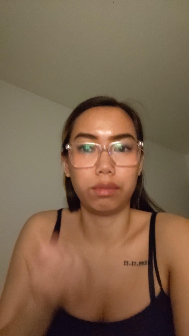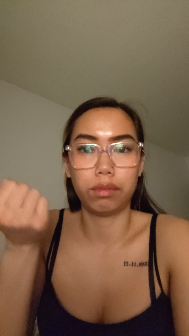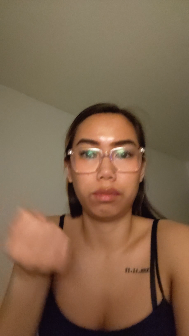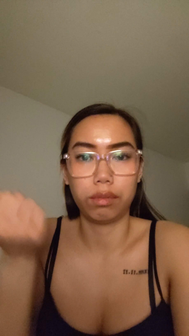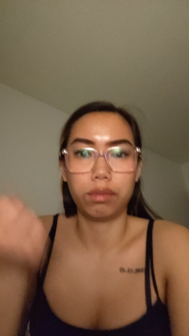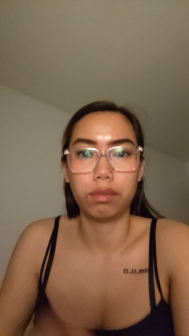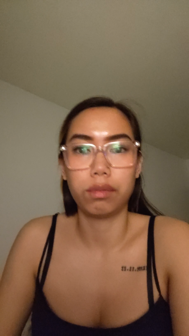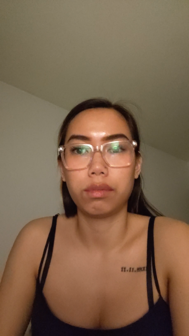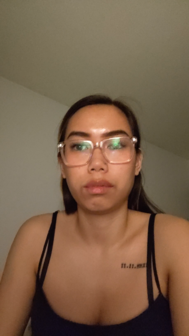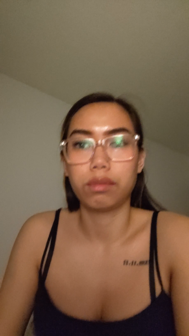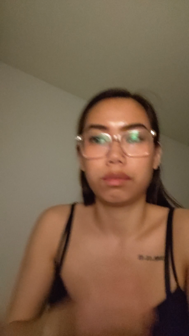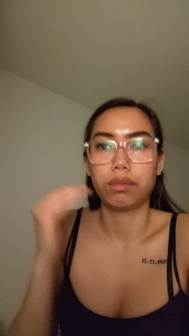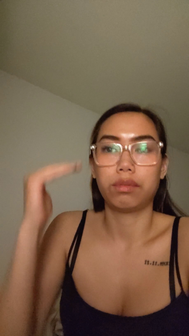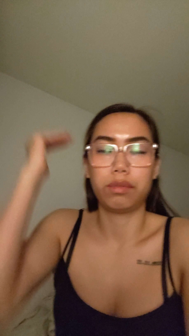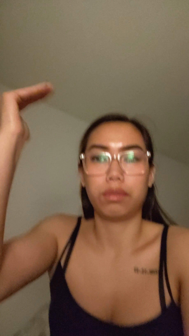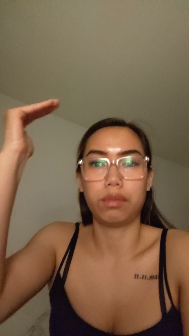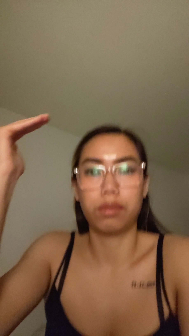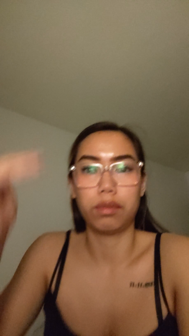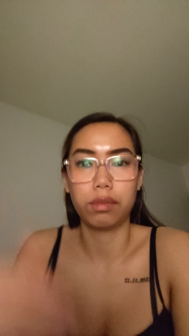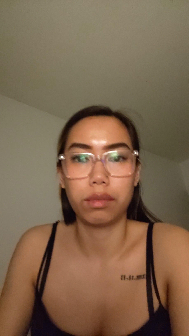big